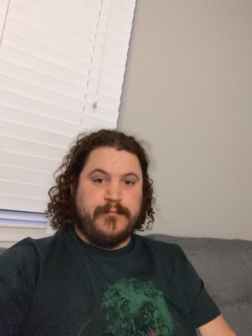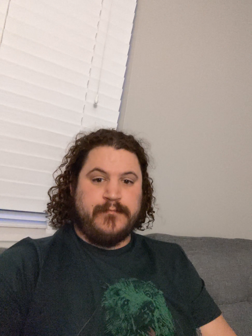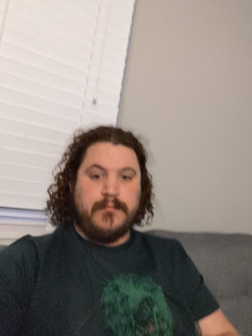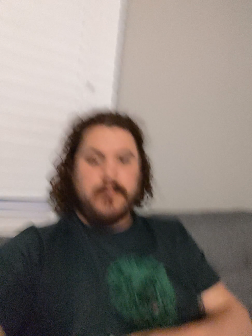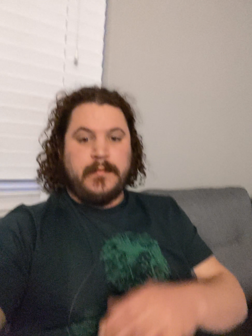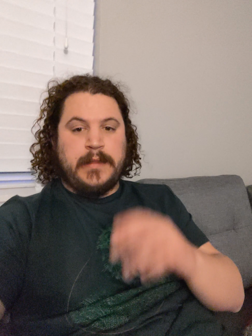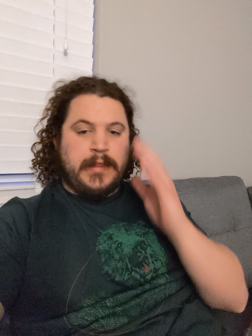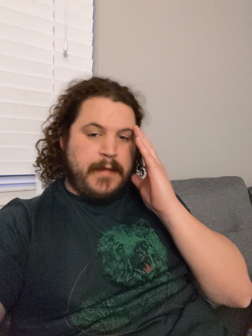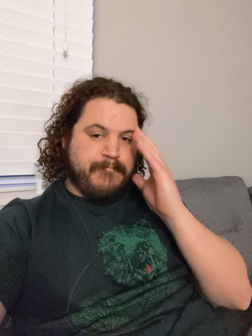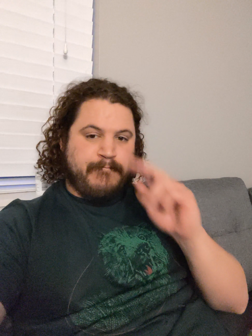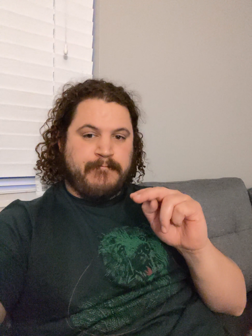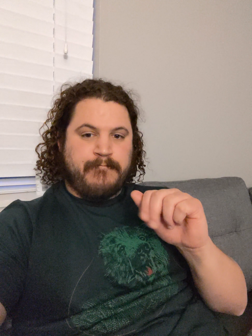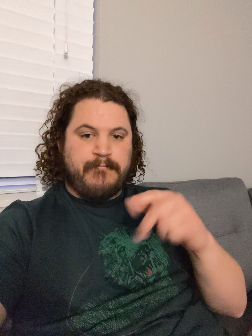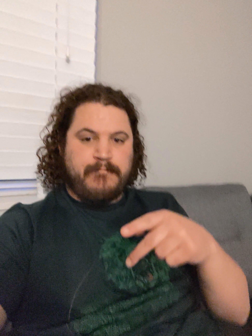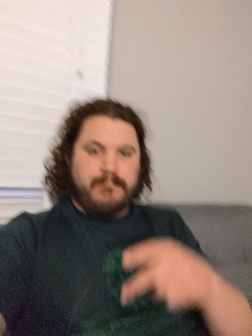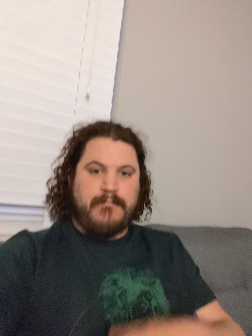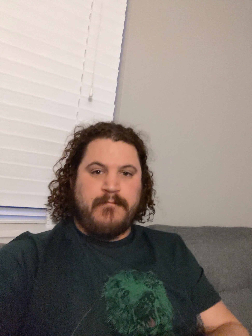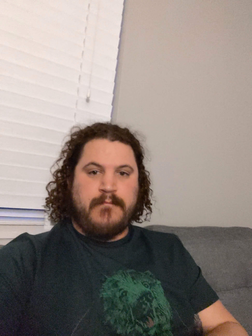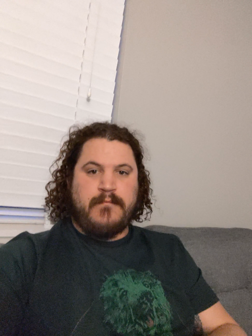nap